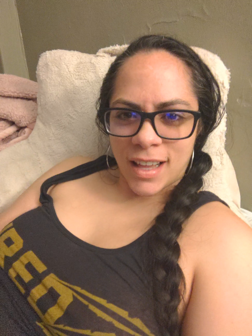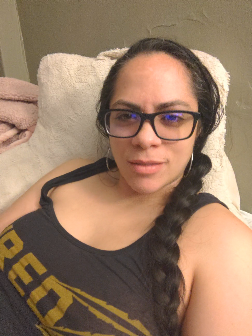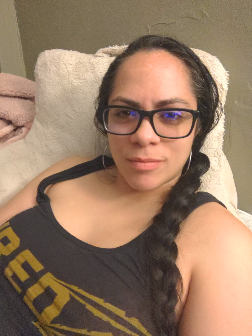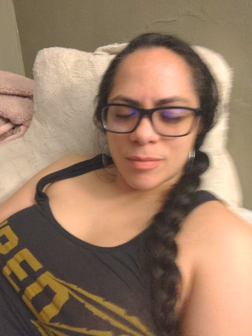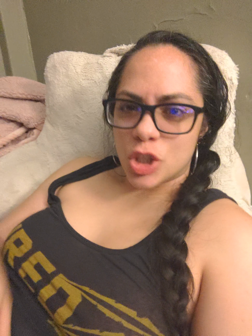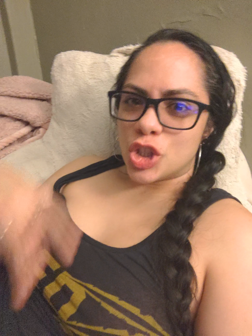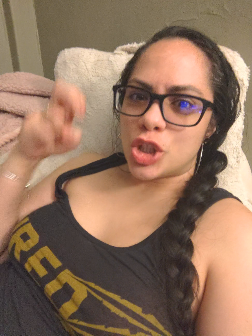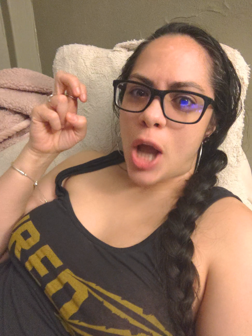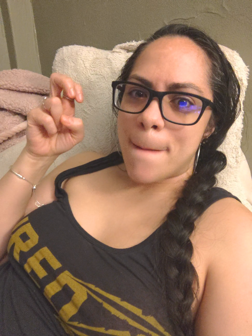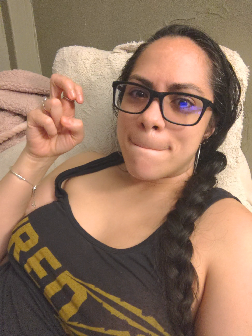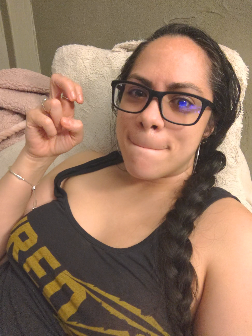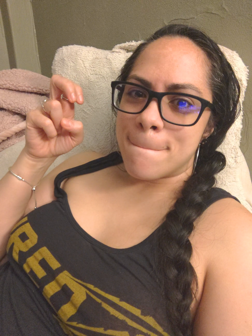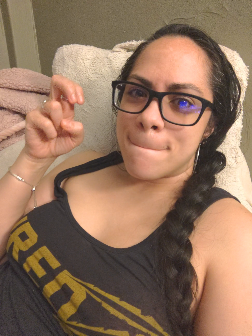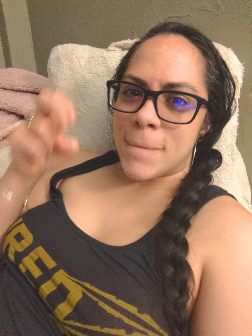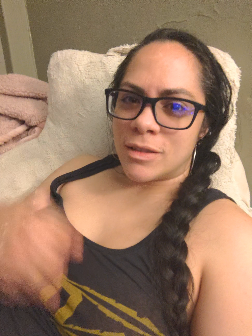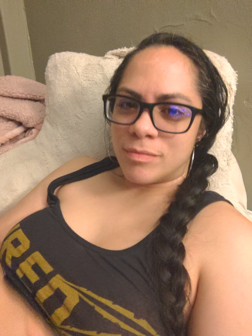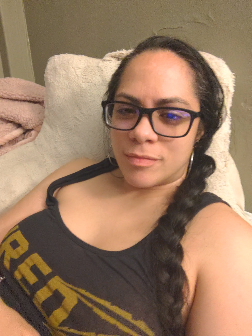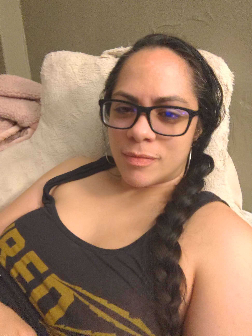jump